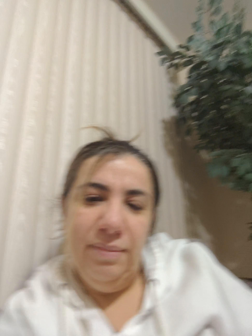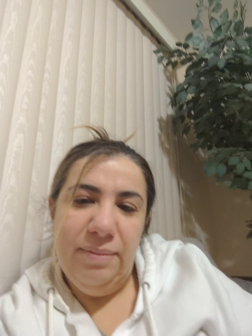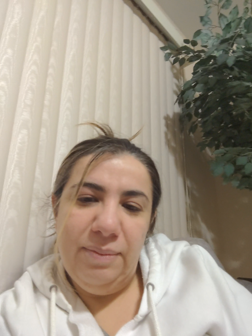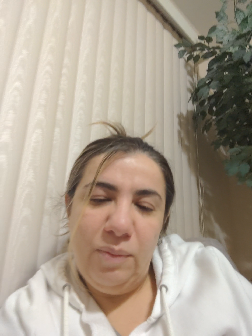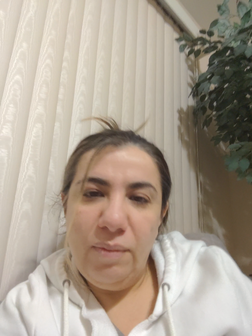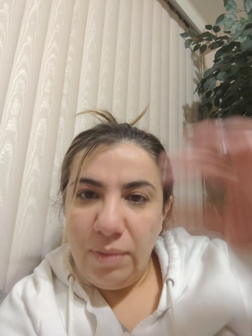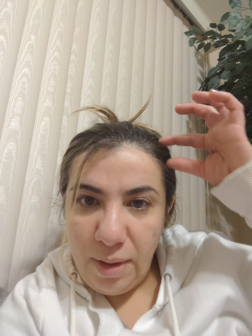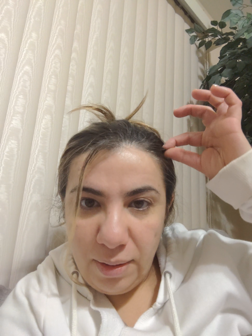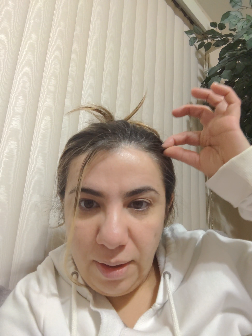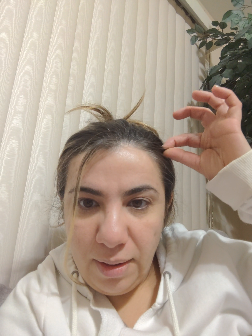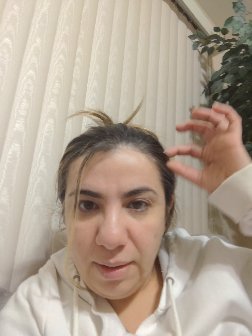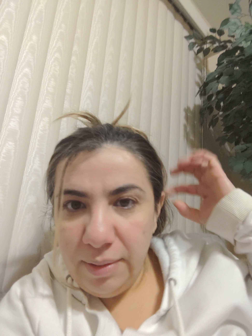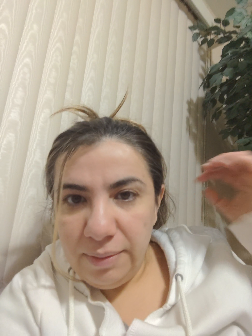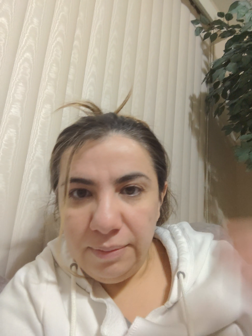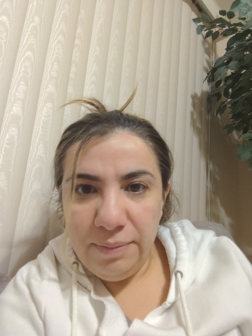hair